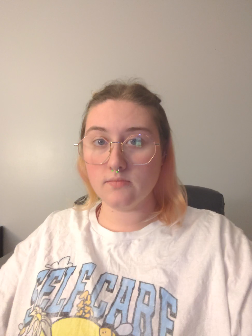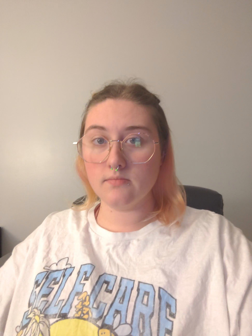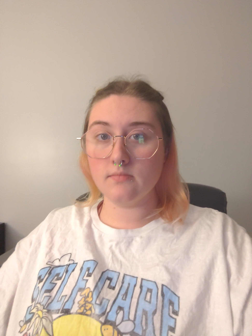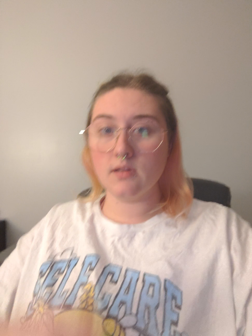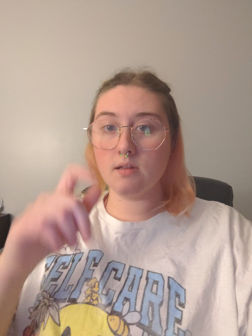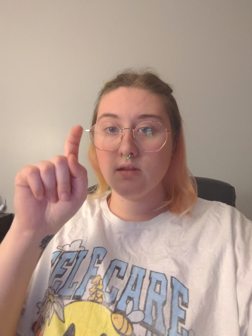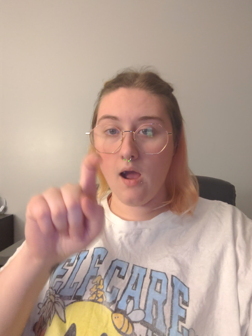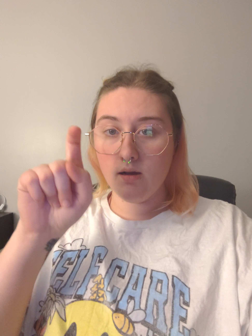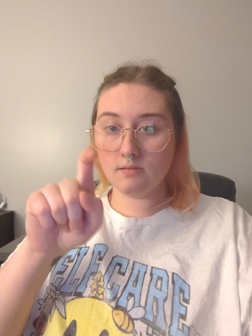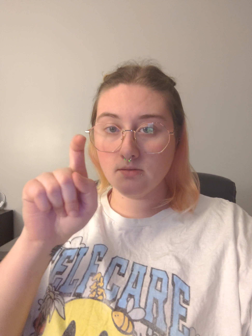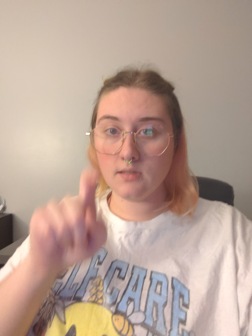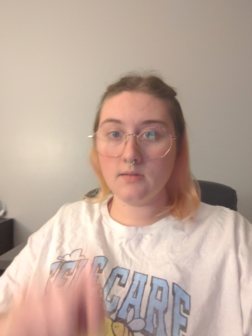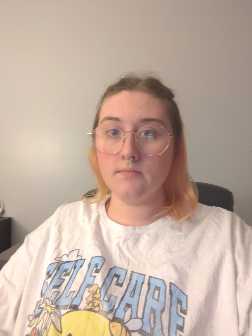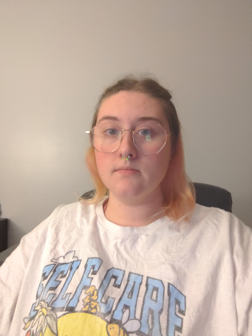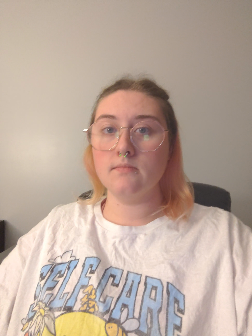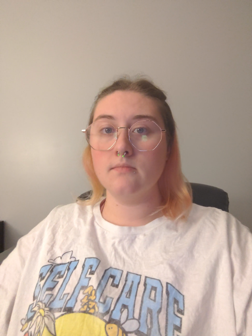closet